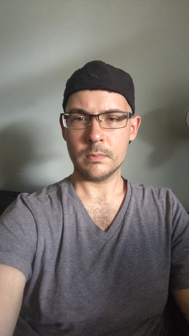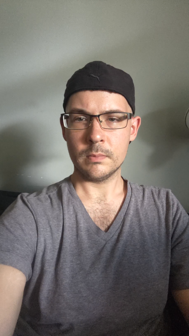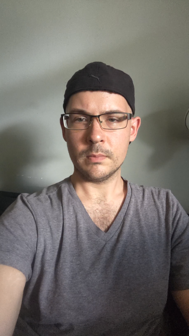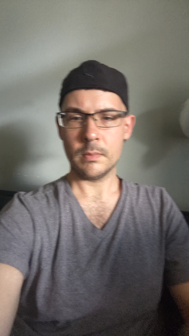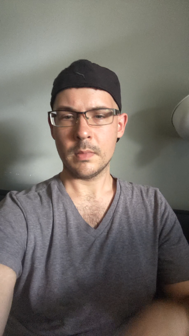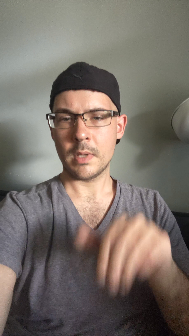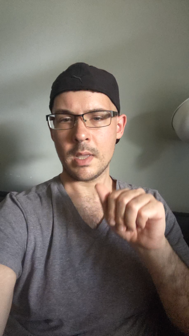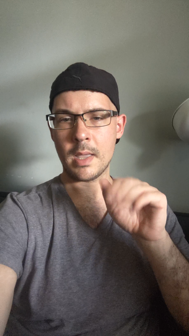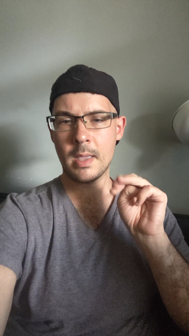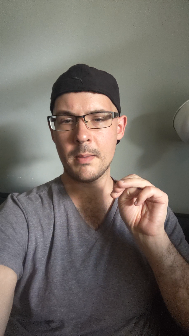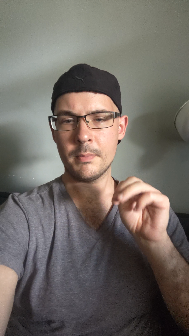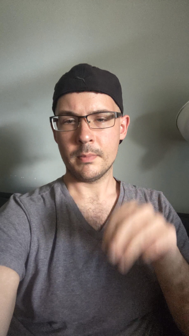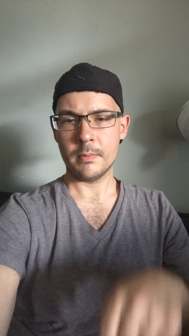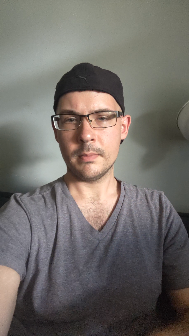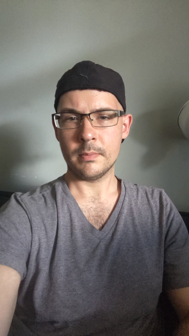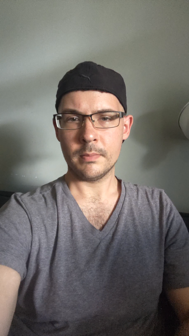am